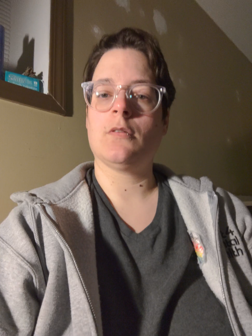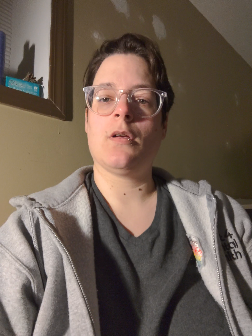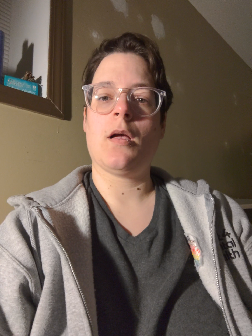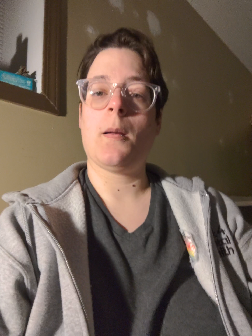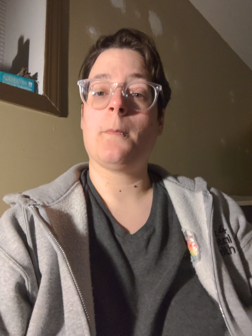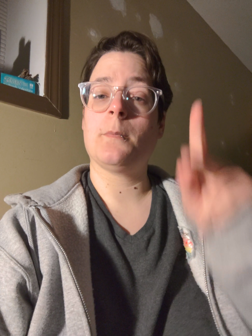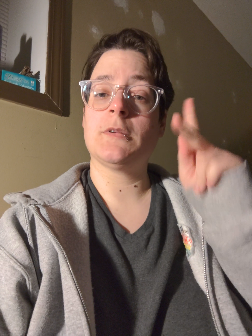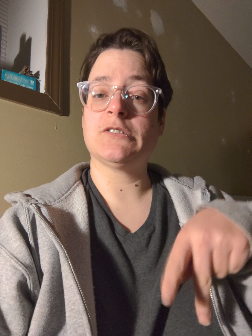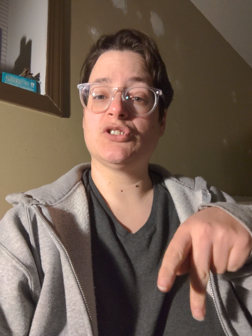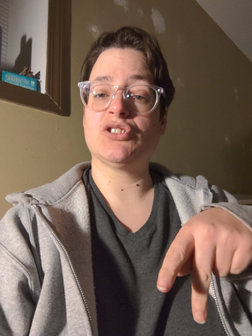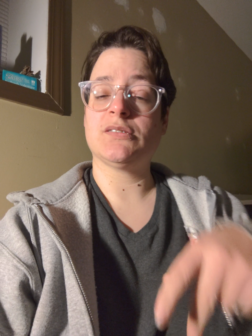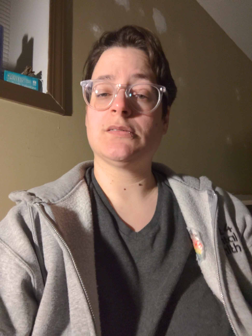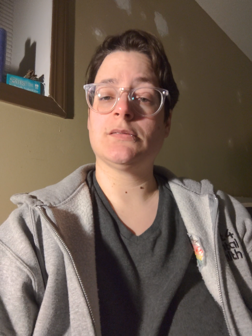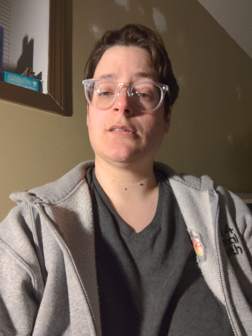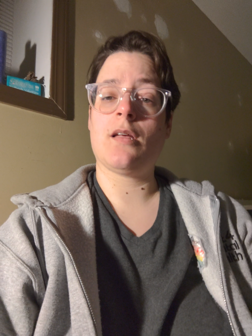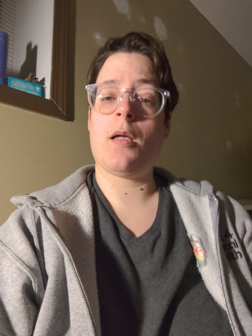person